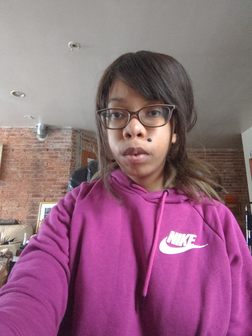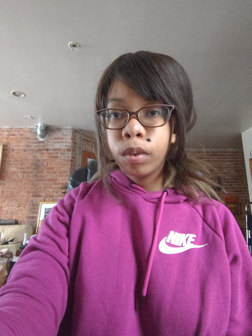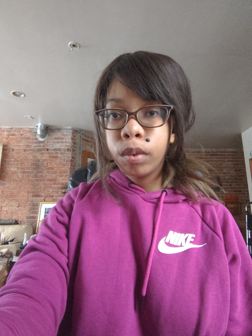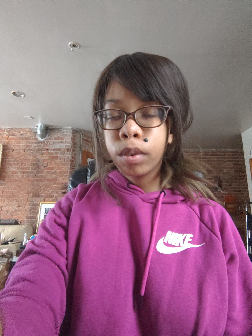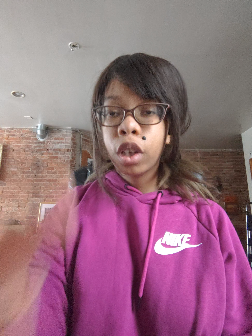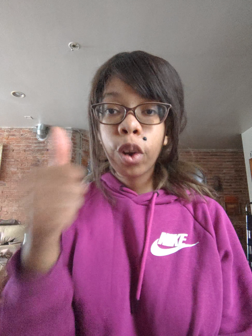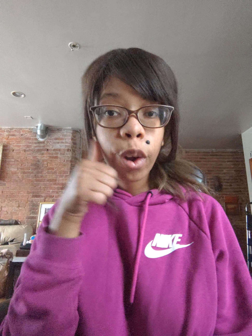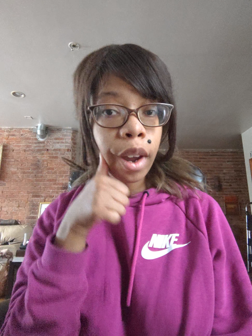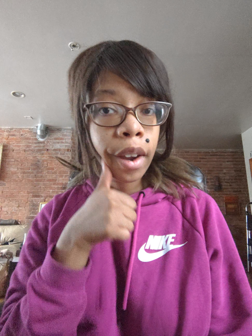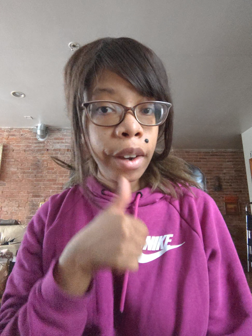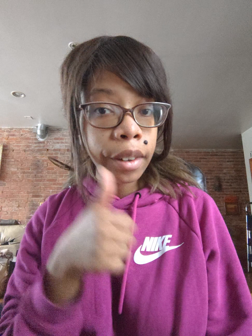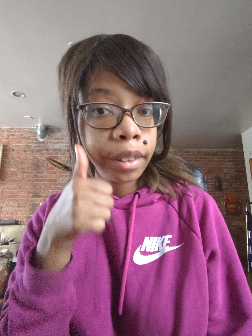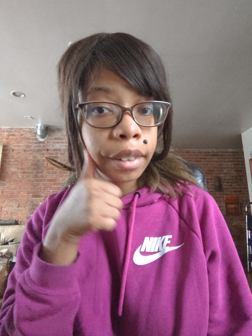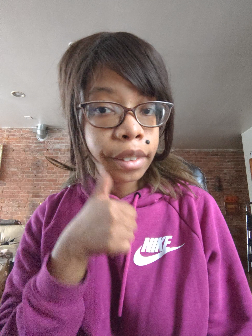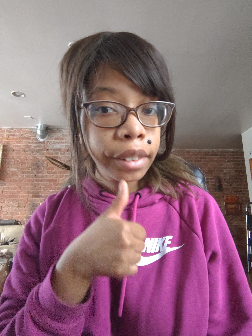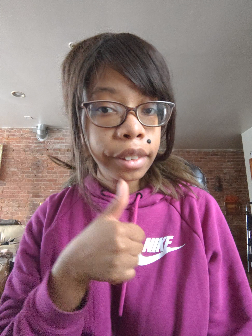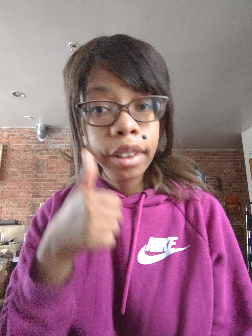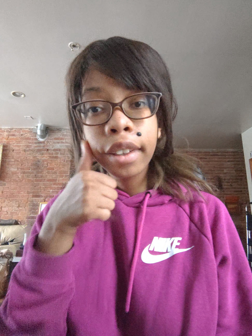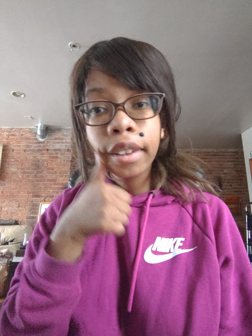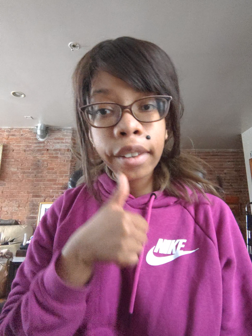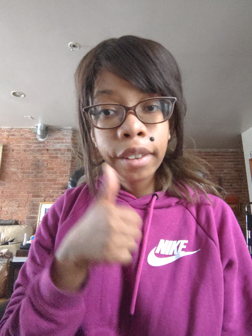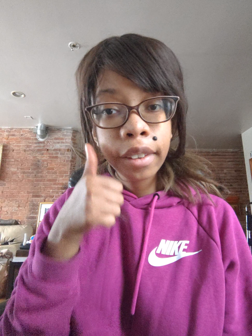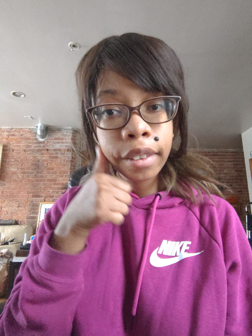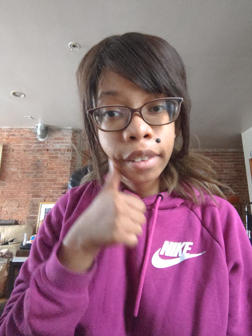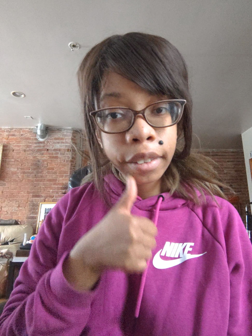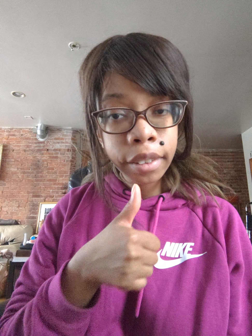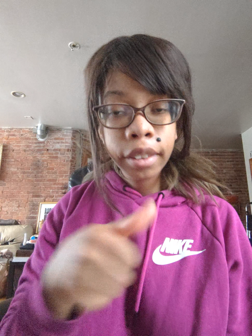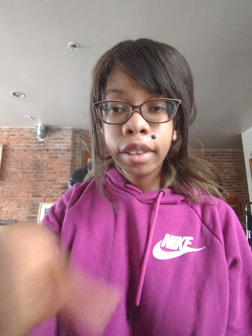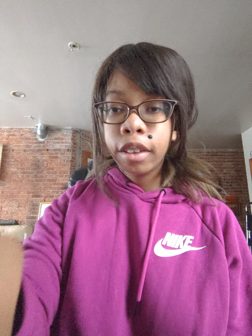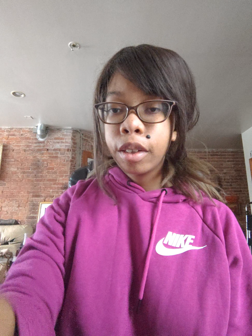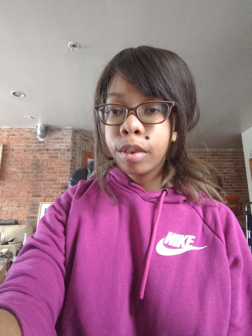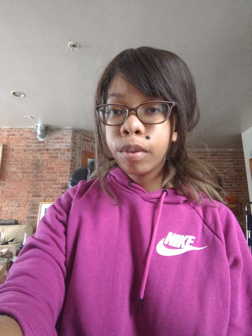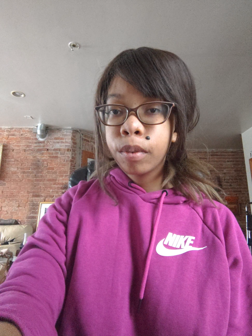girl